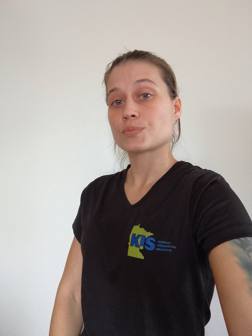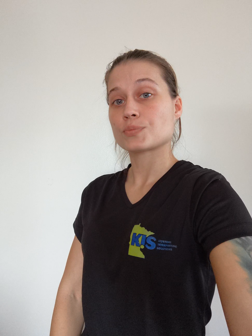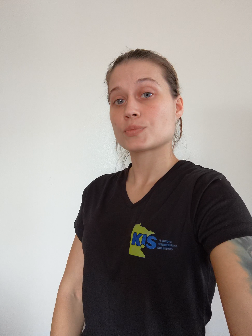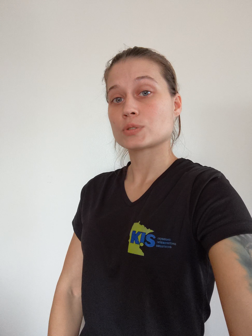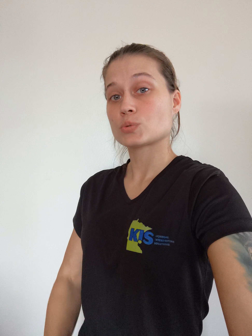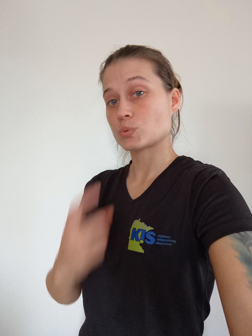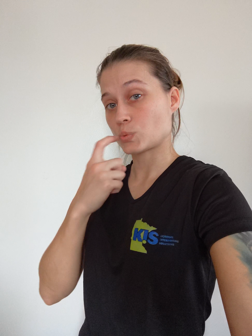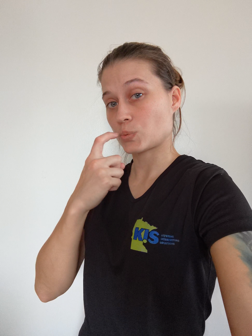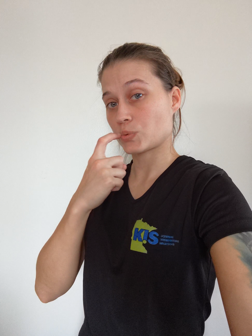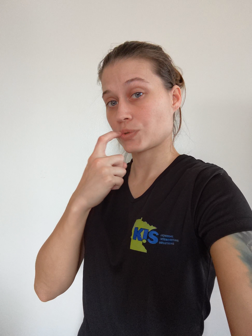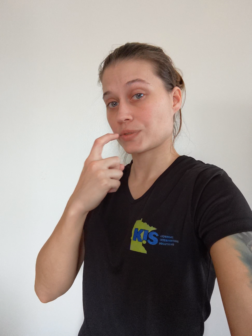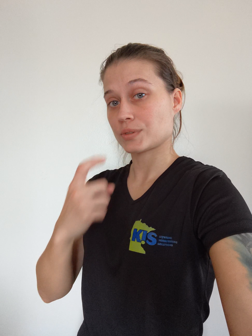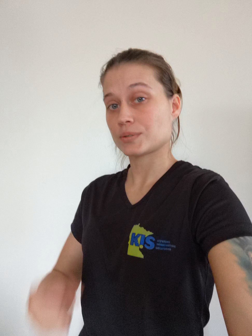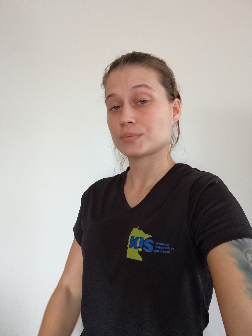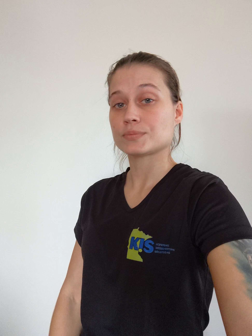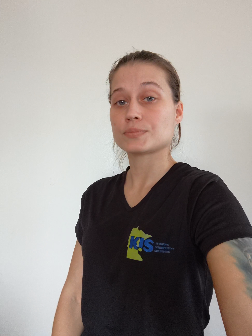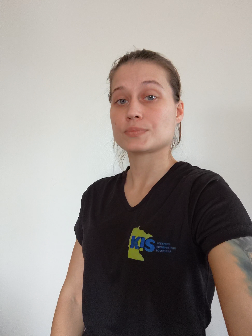tooth